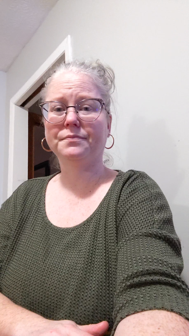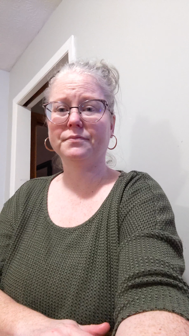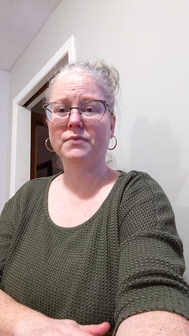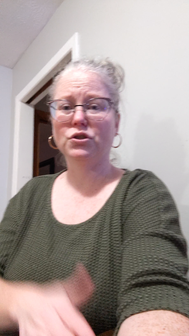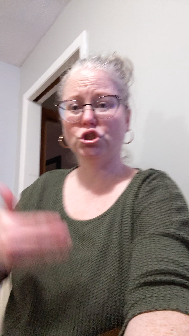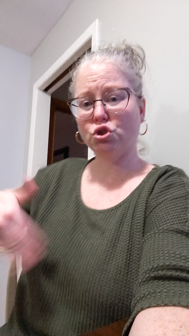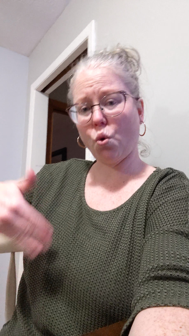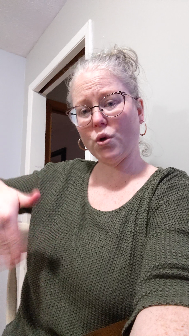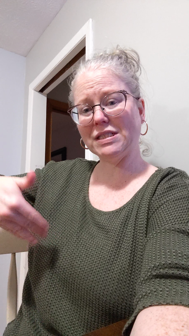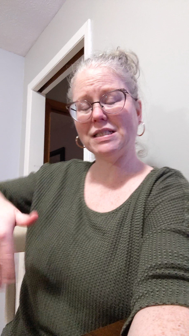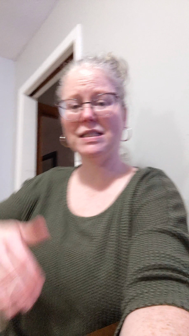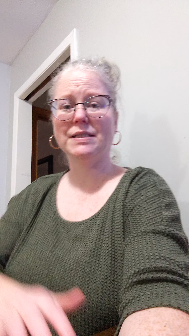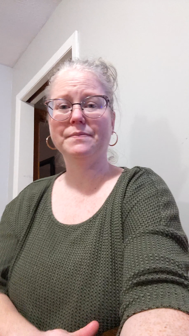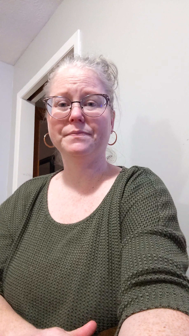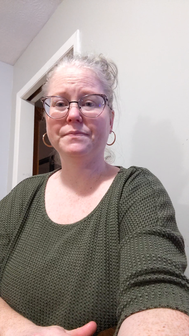shorts